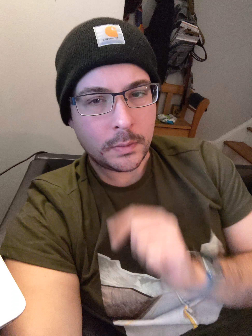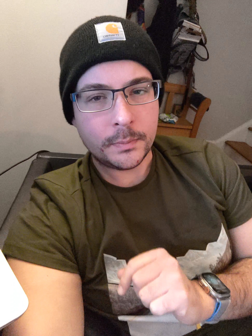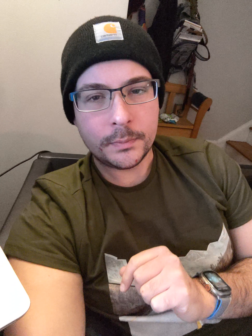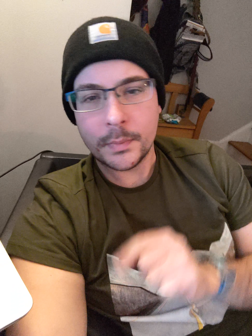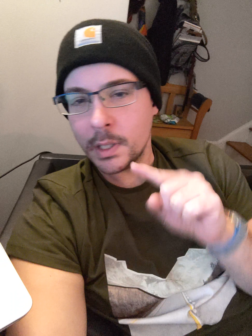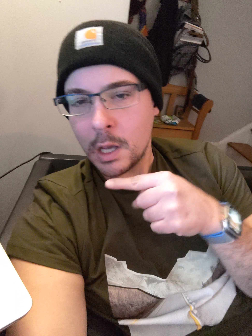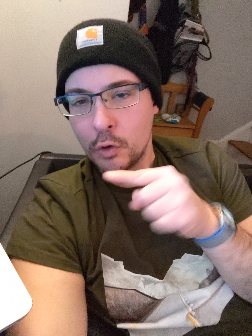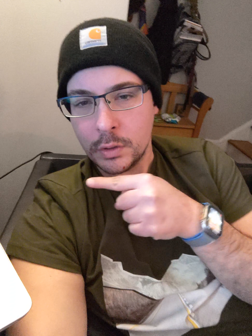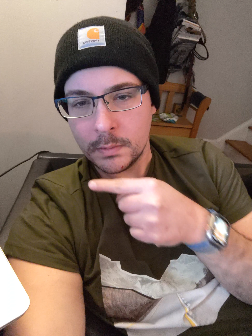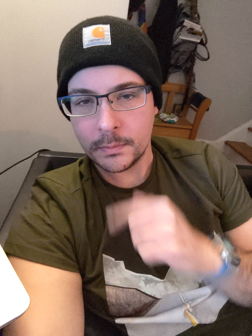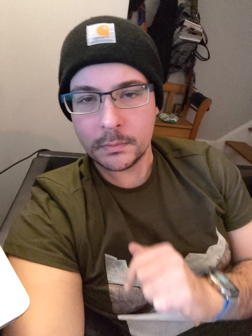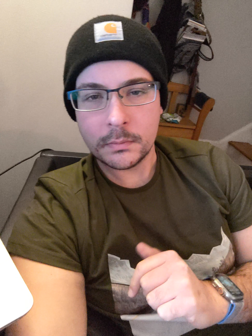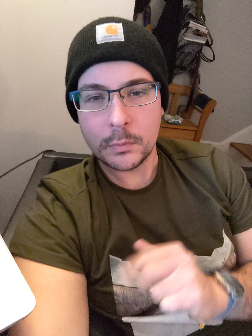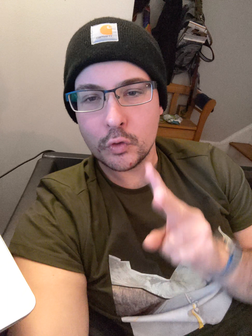carrot